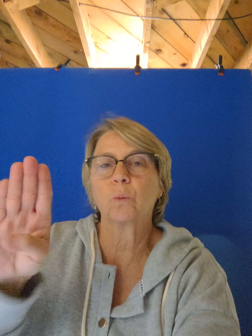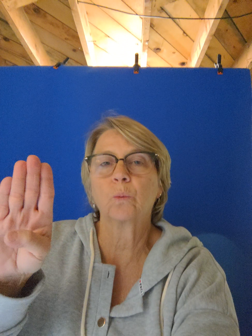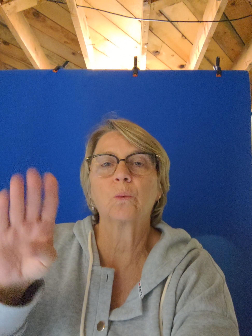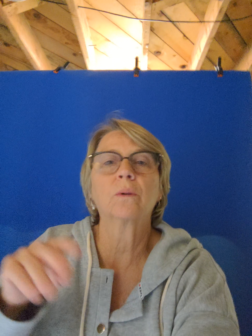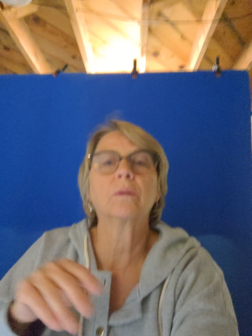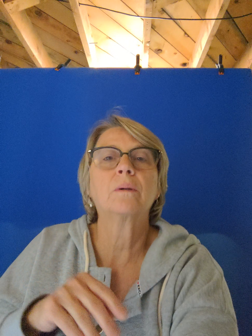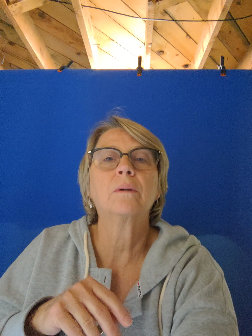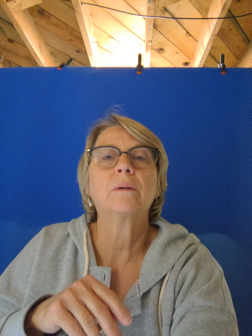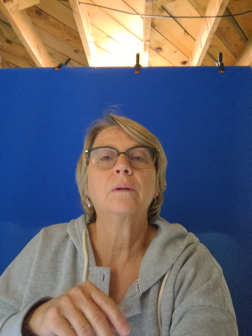blue